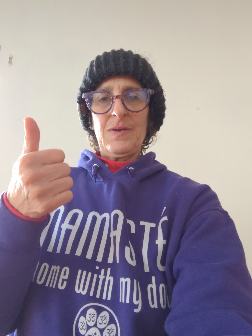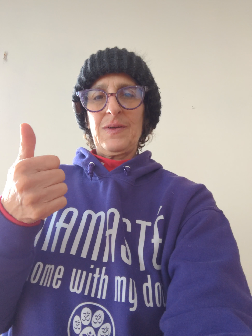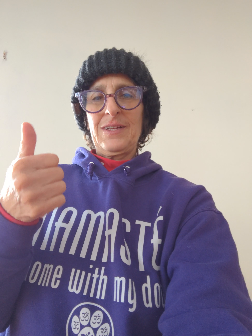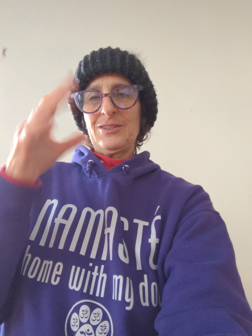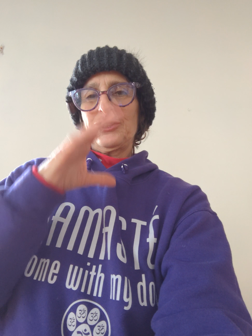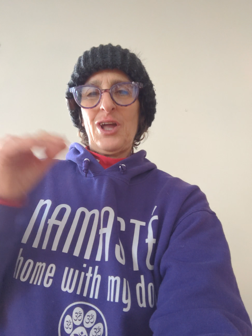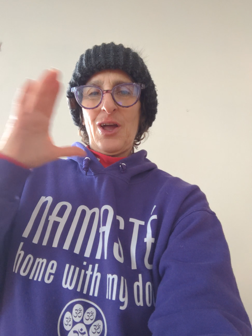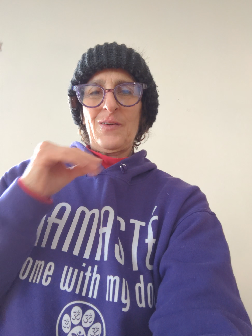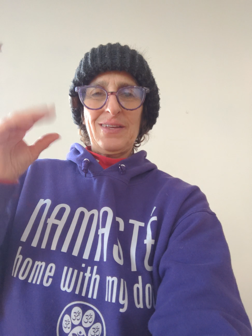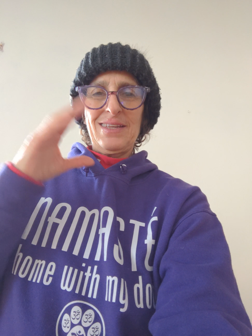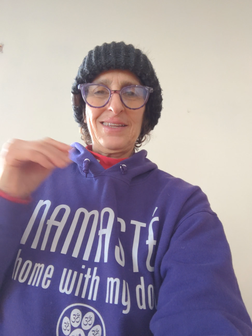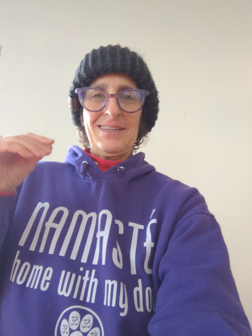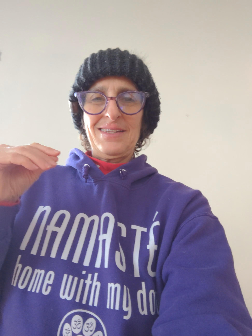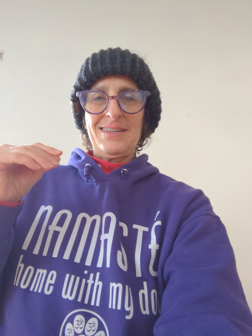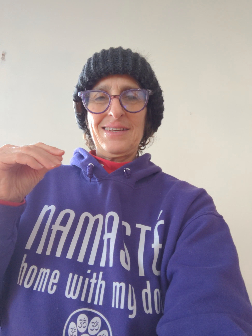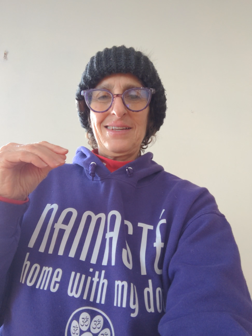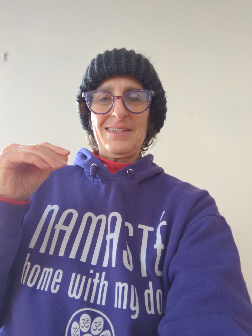story